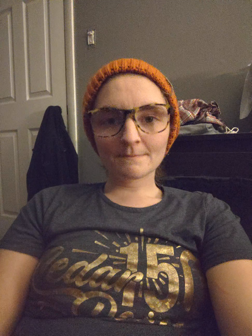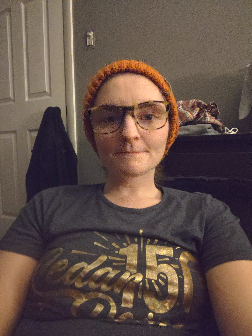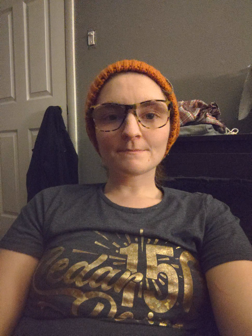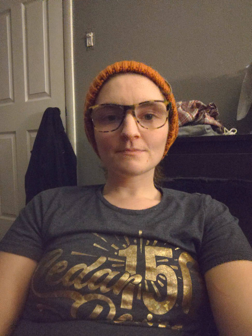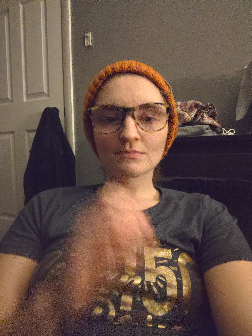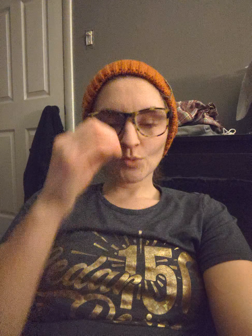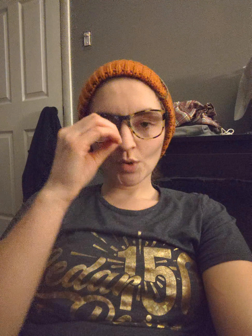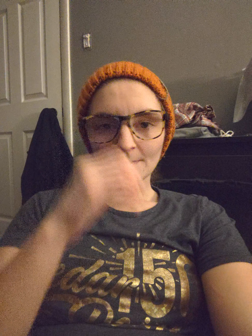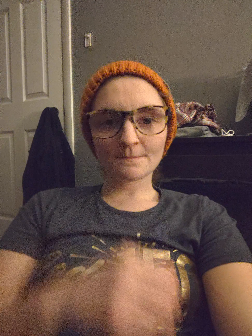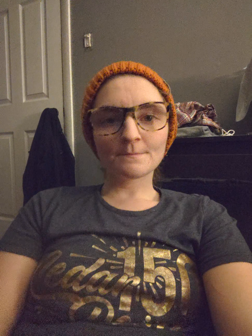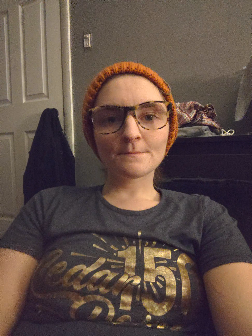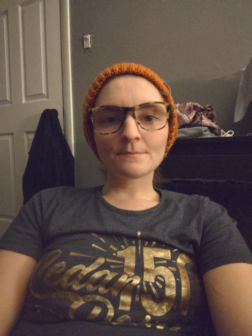owl